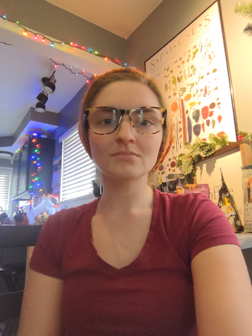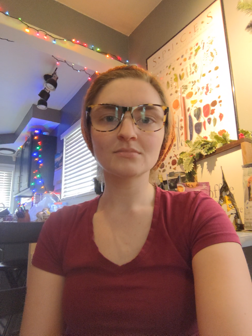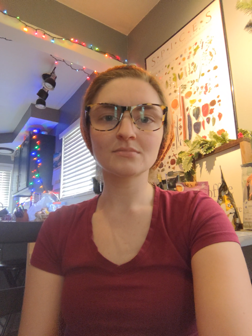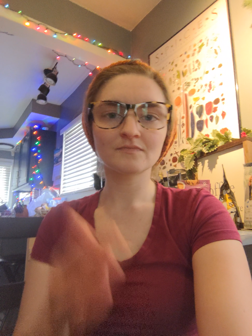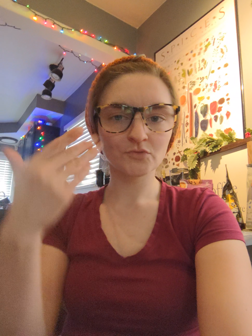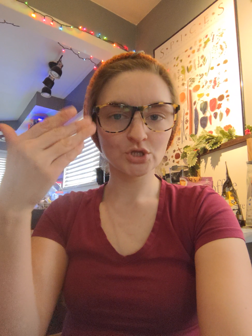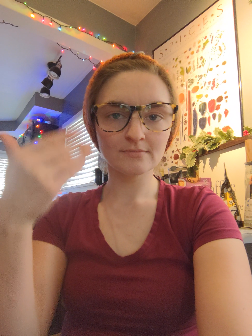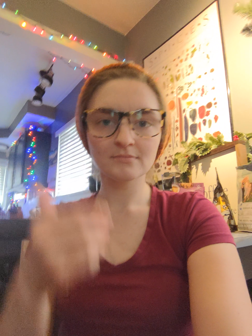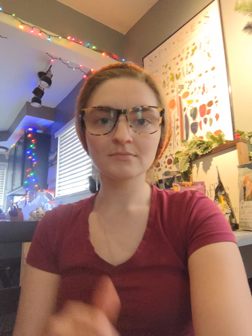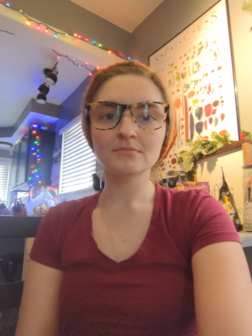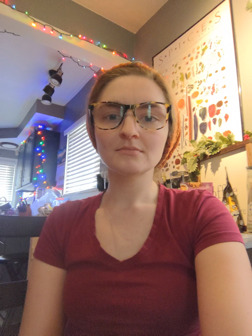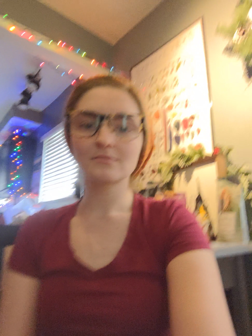flag